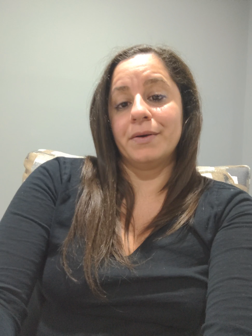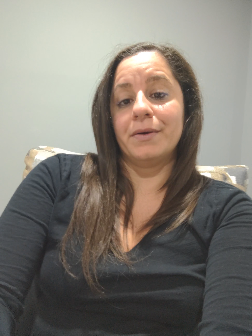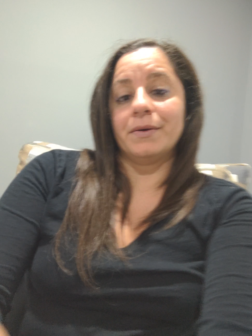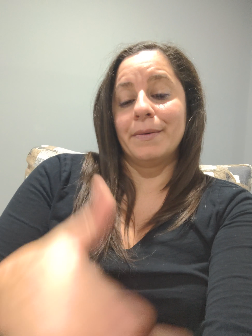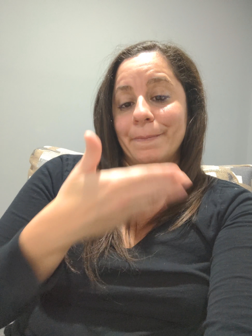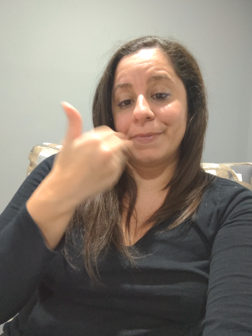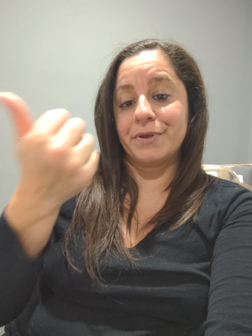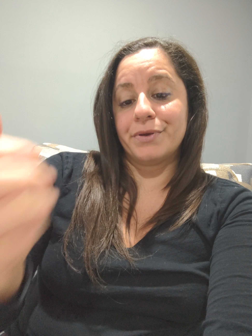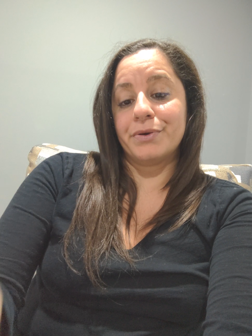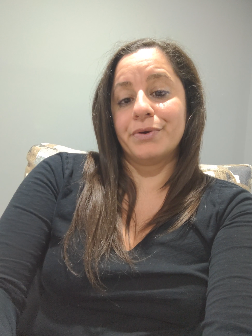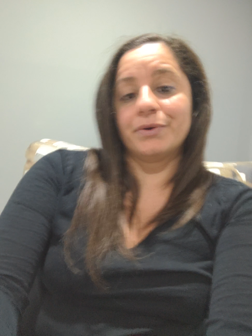better